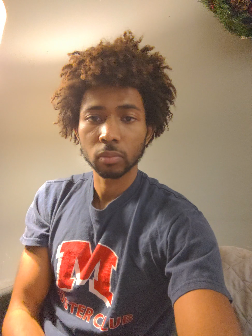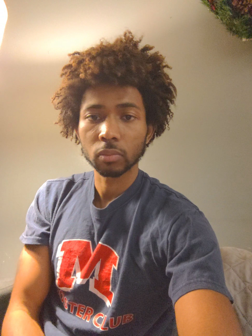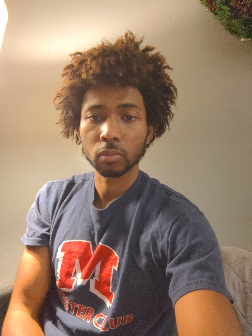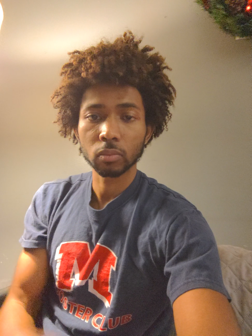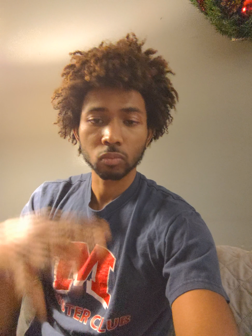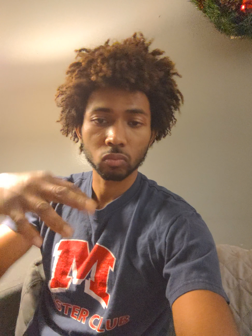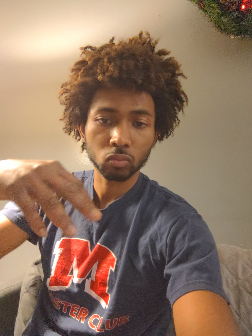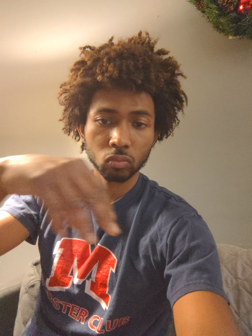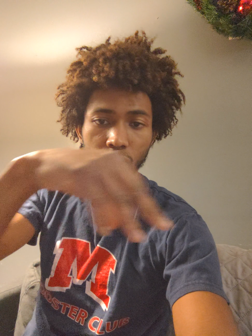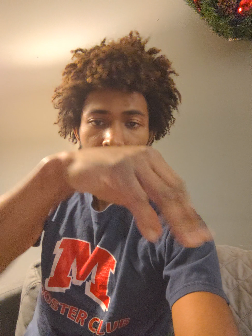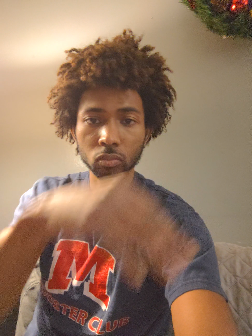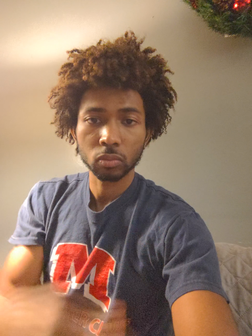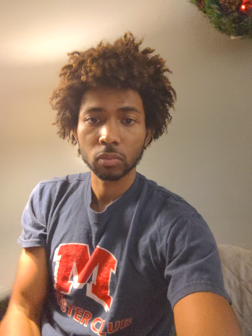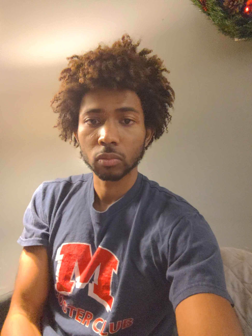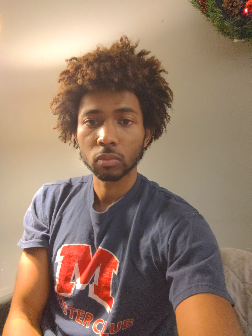vacuum